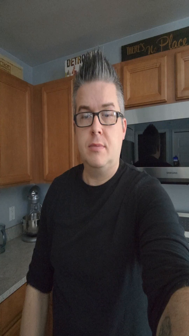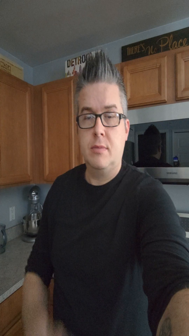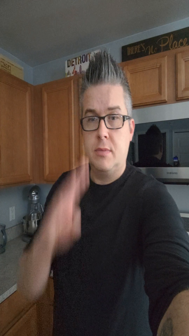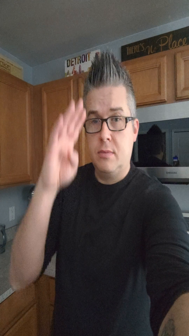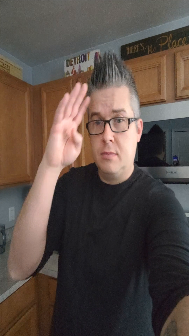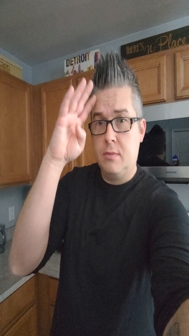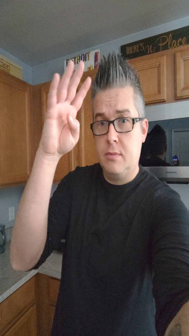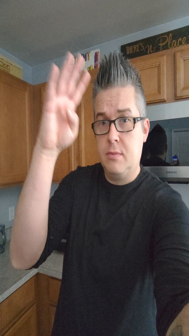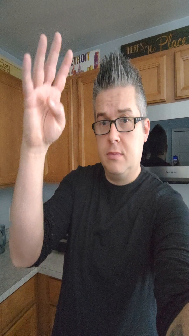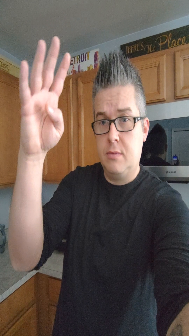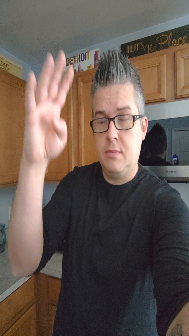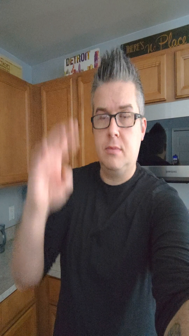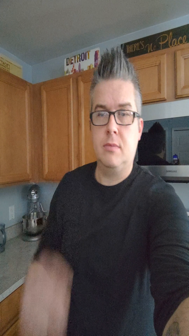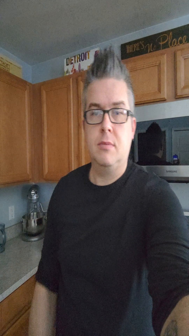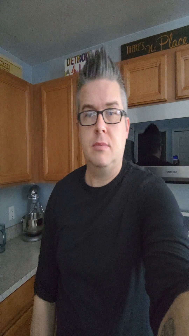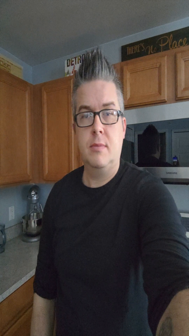pretend